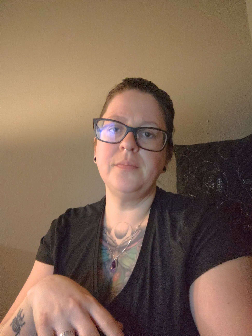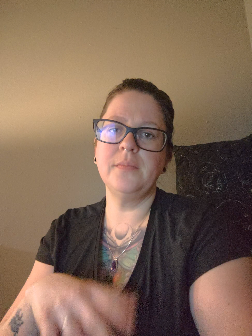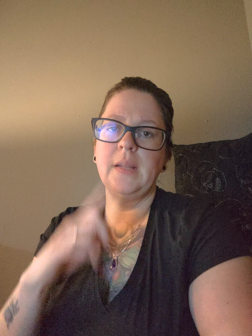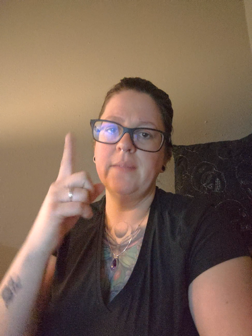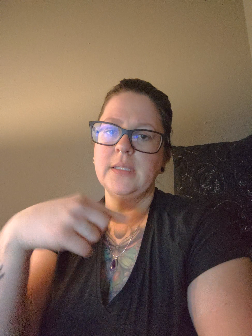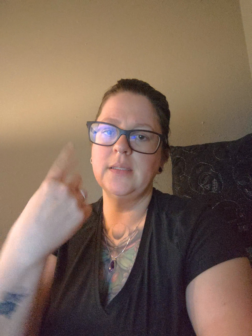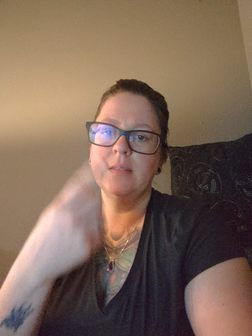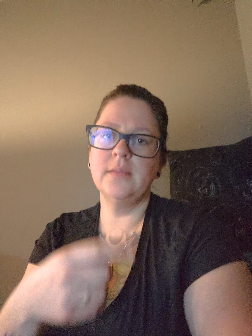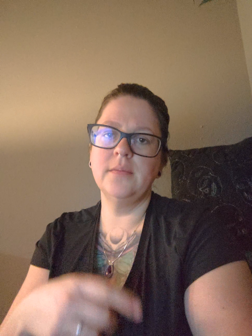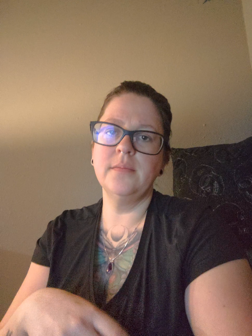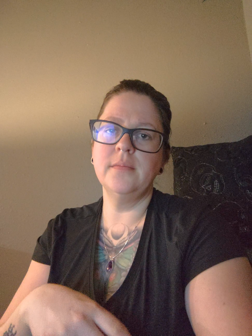face